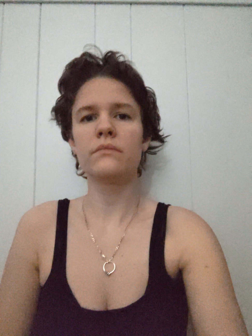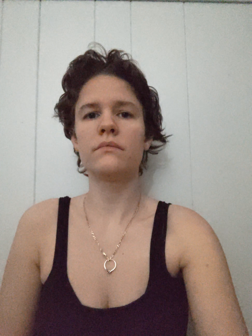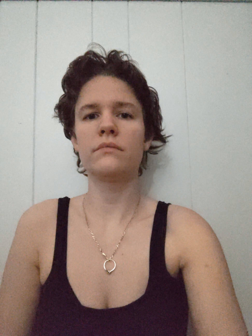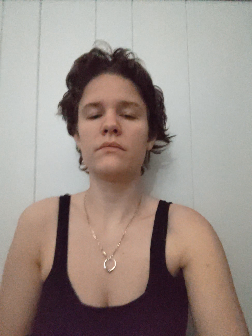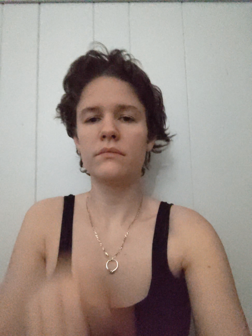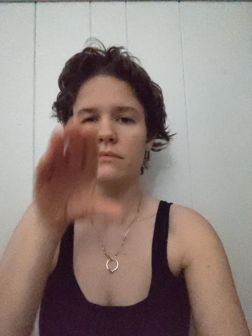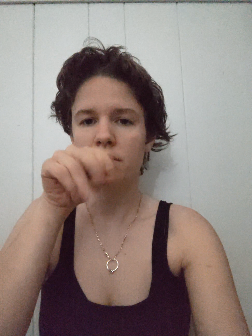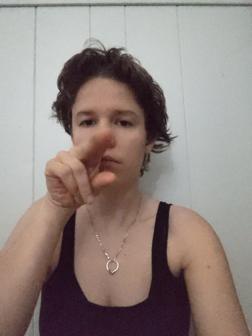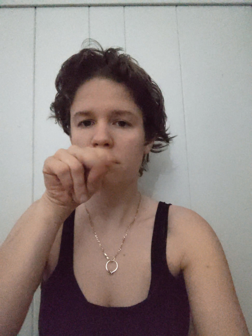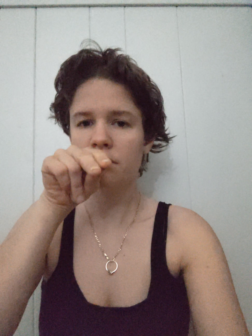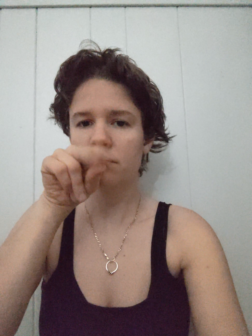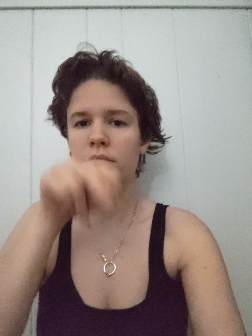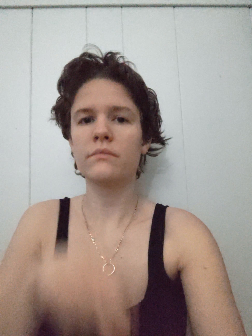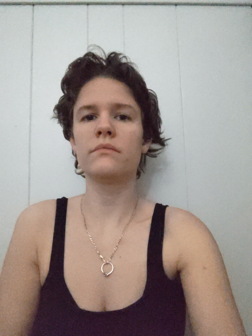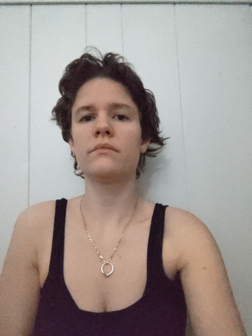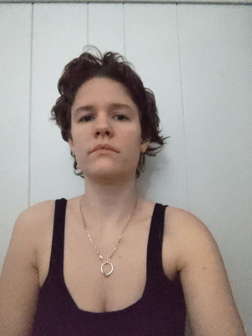duck